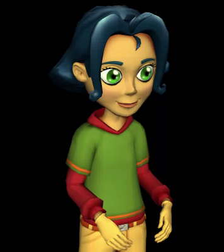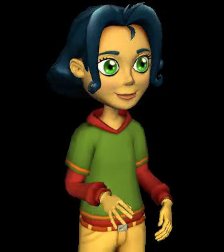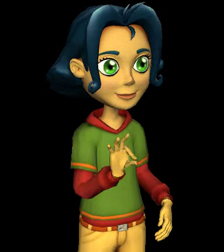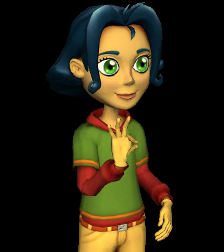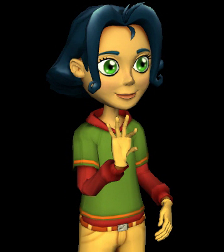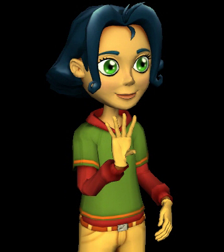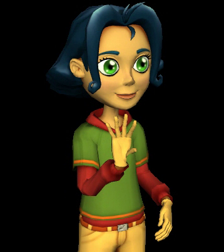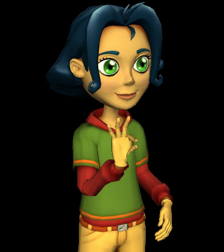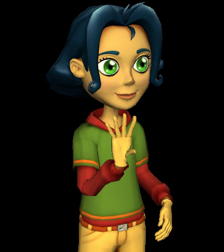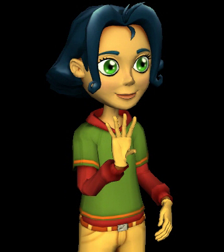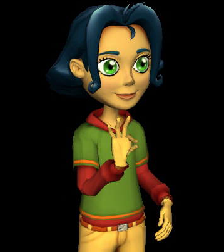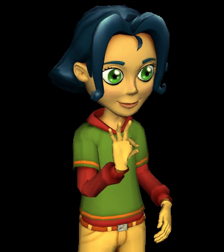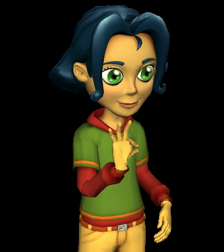50